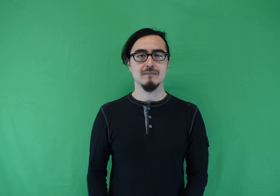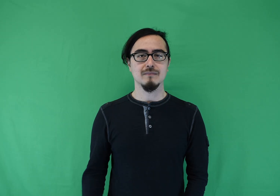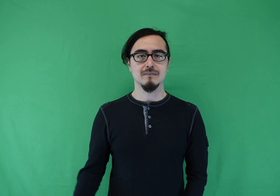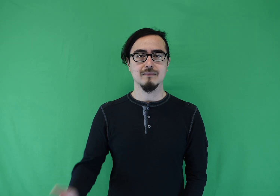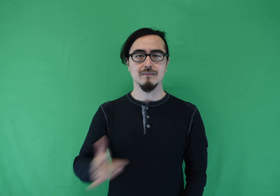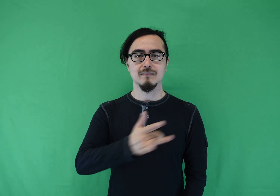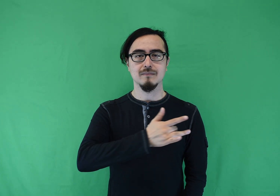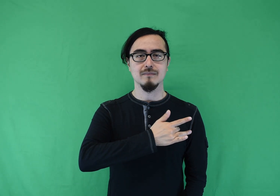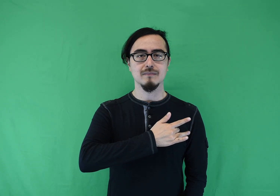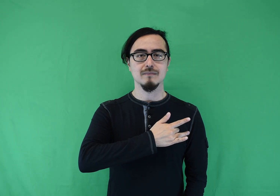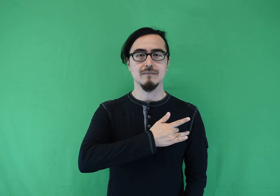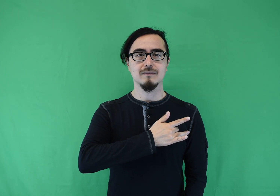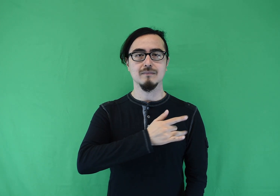corazón